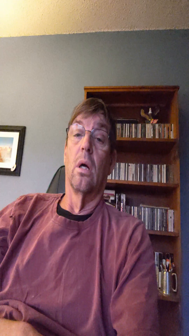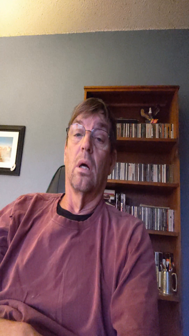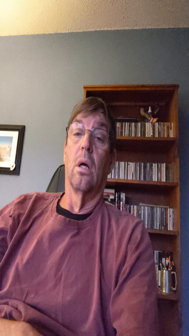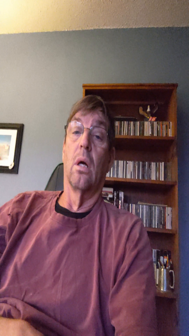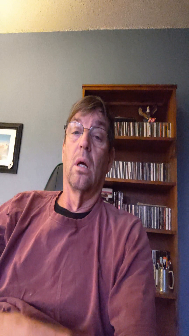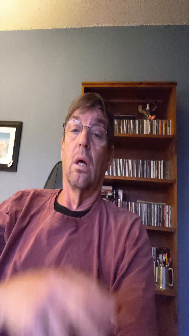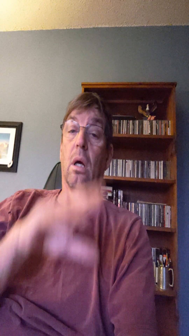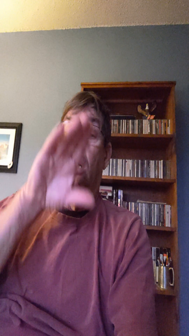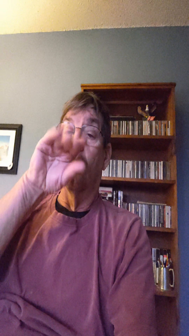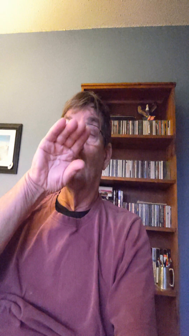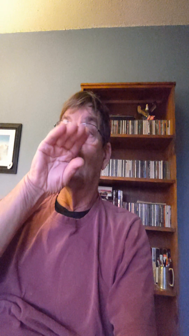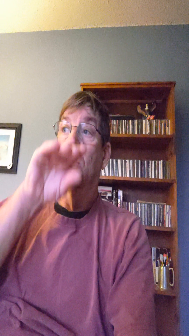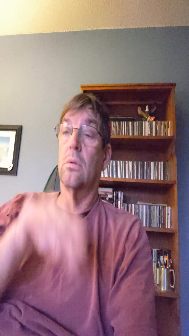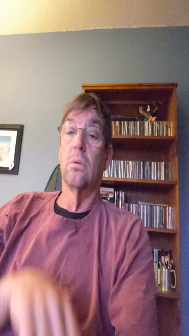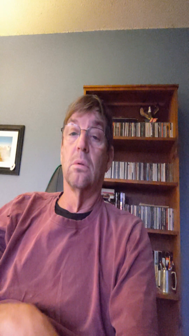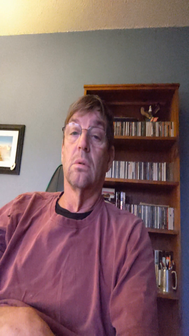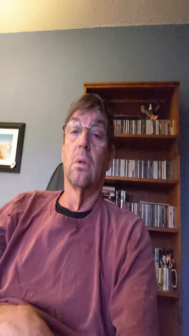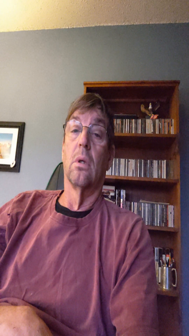goose